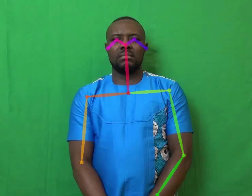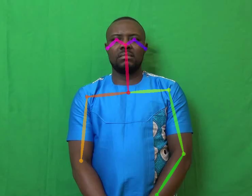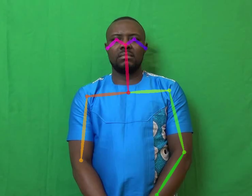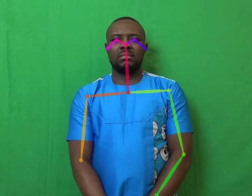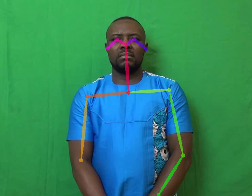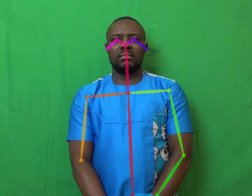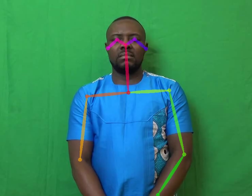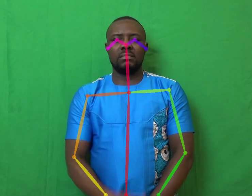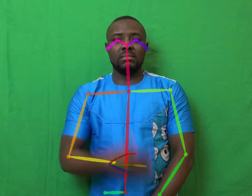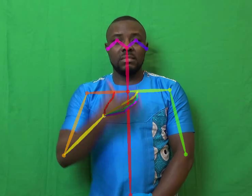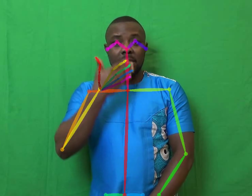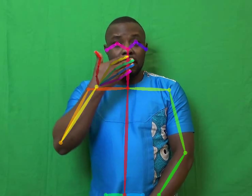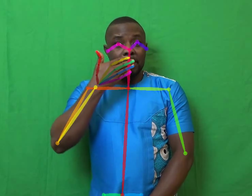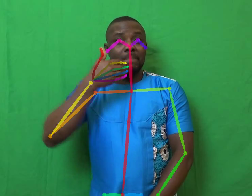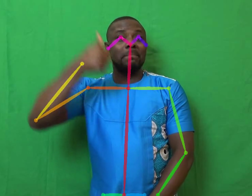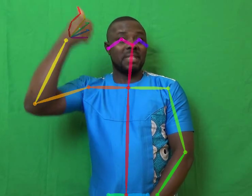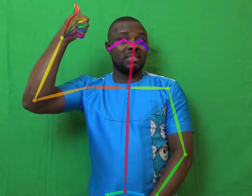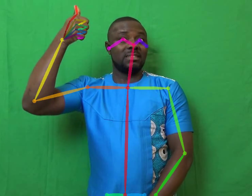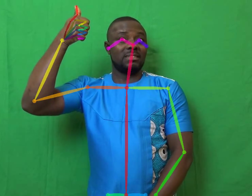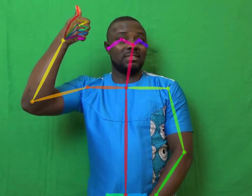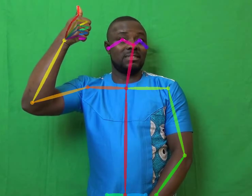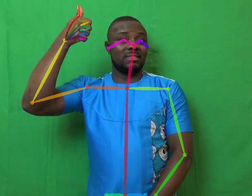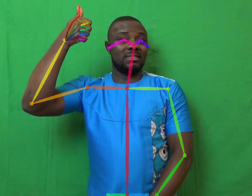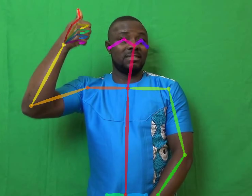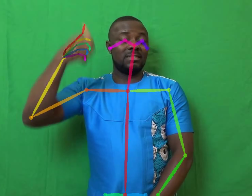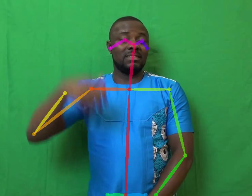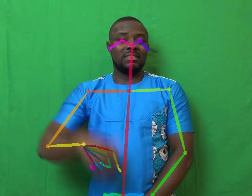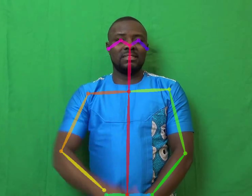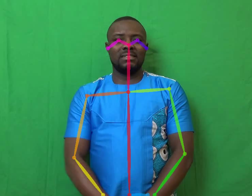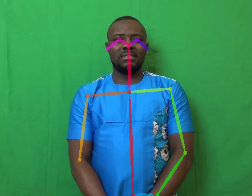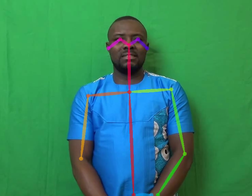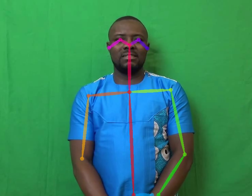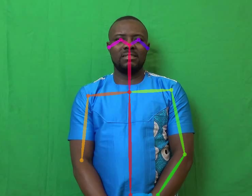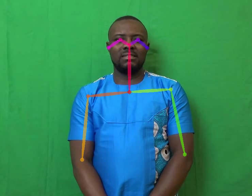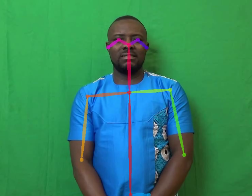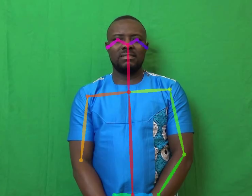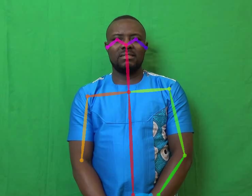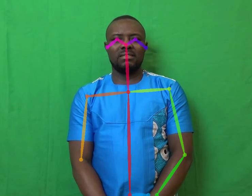best